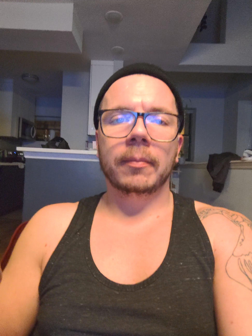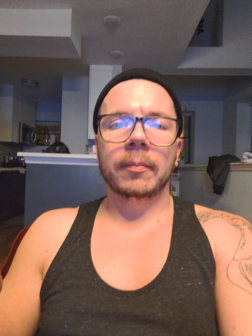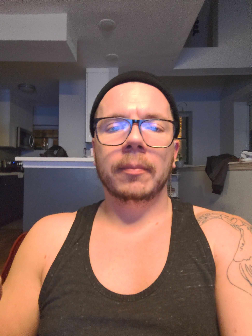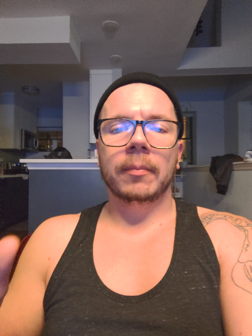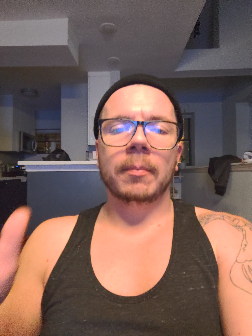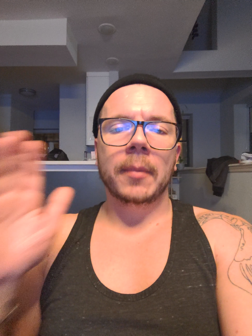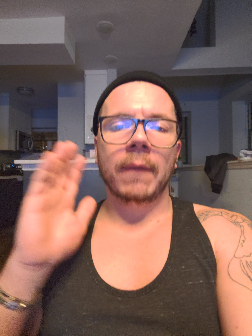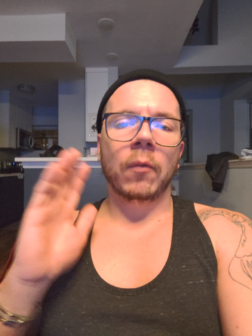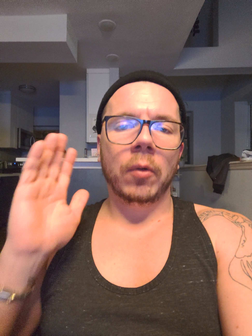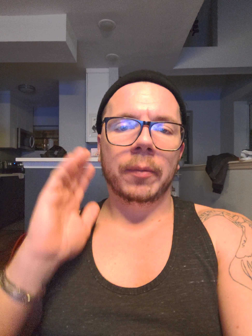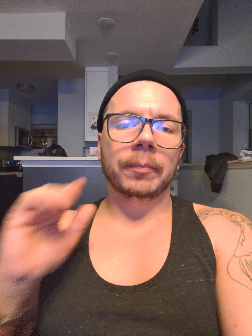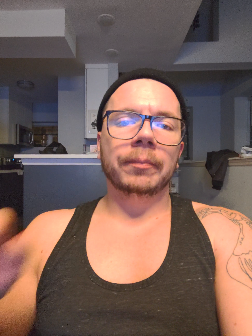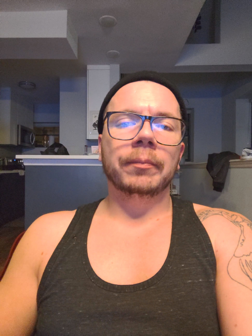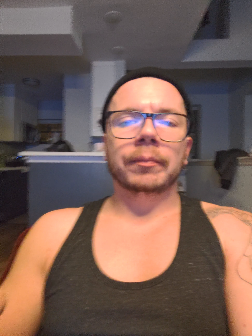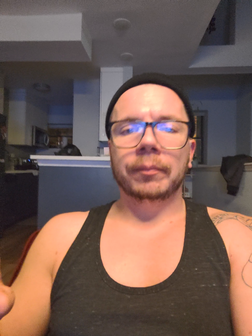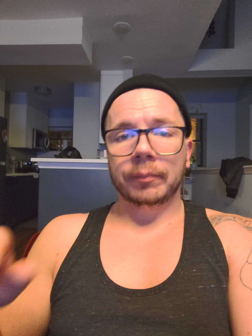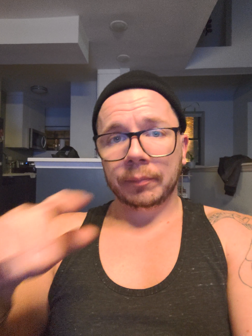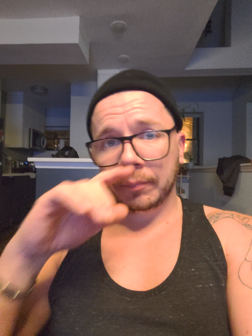before